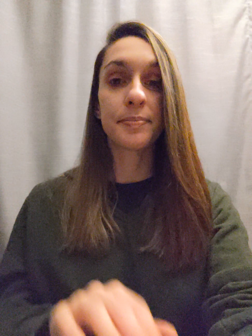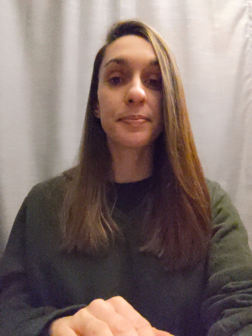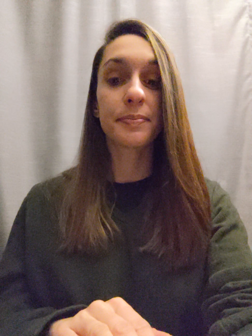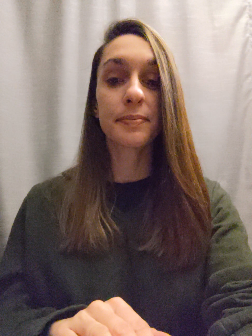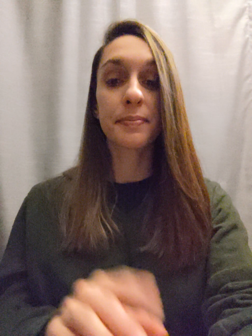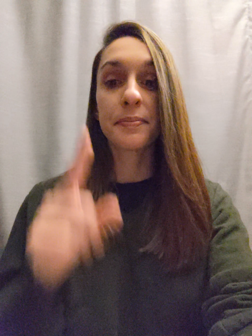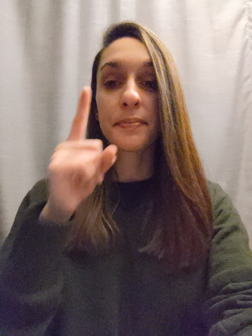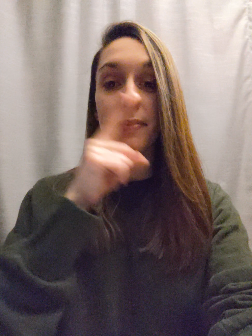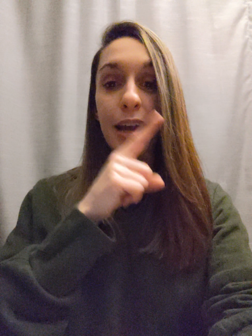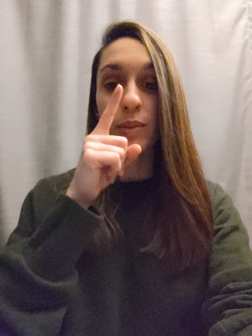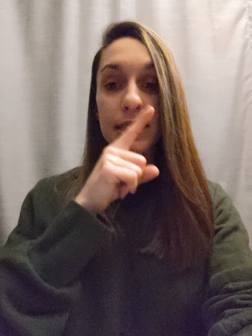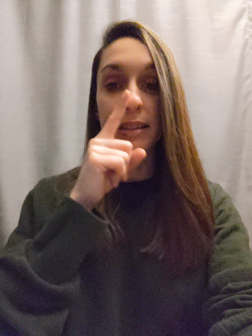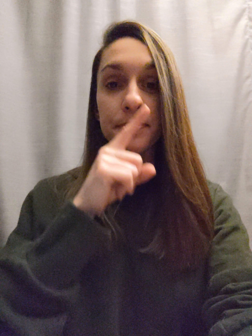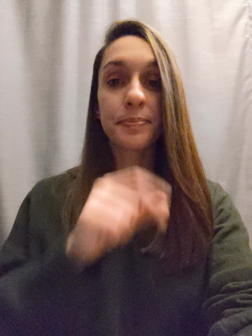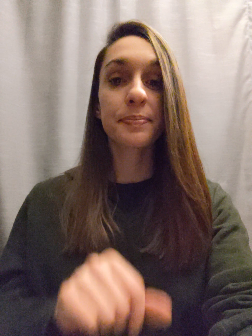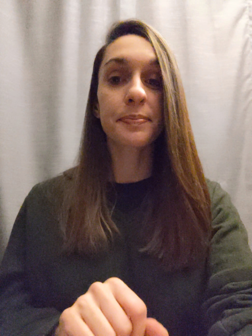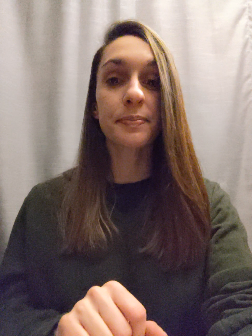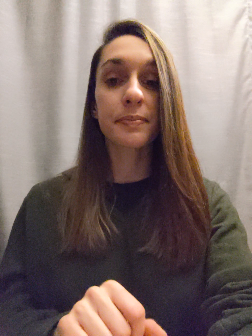mouse